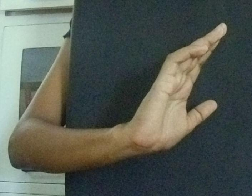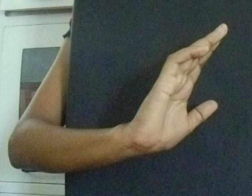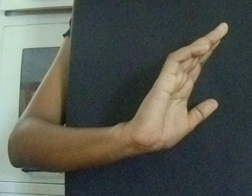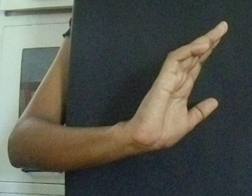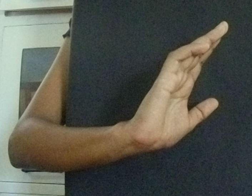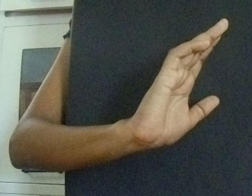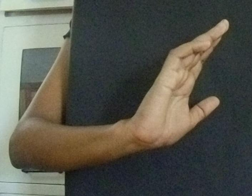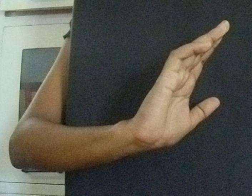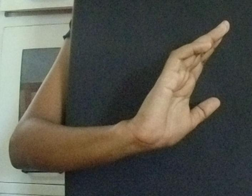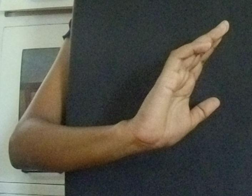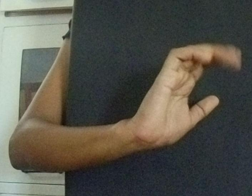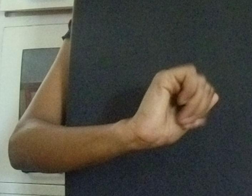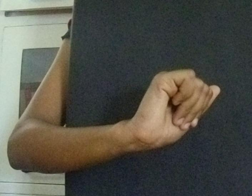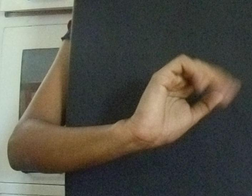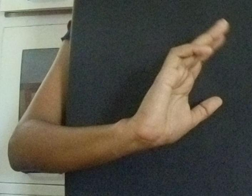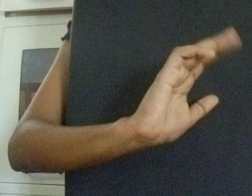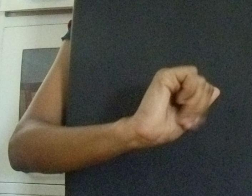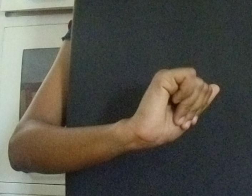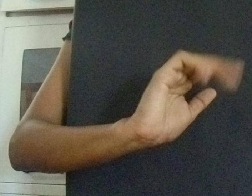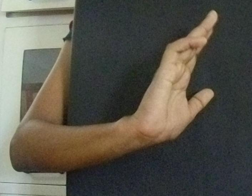call